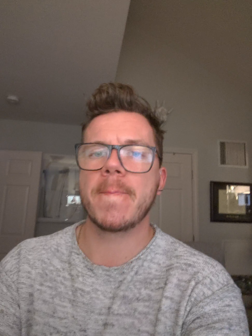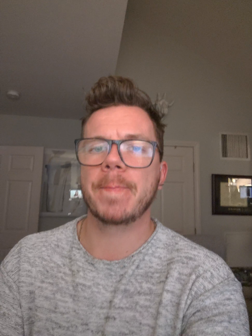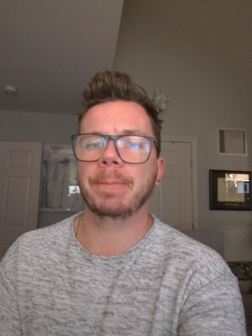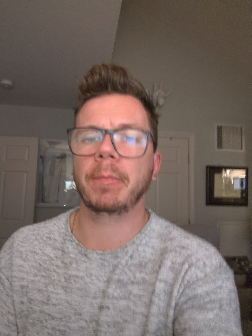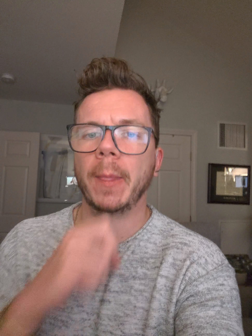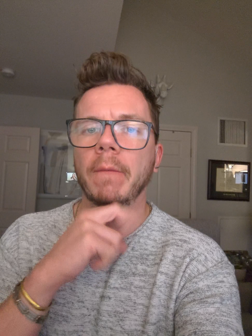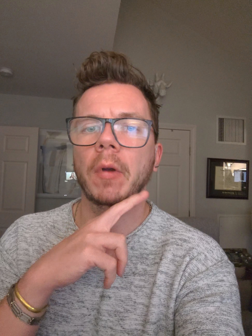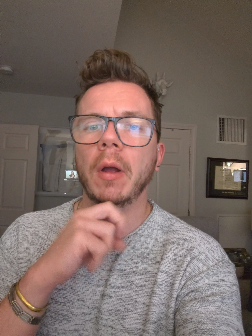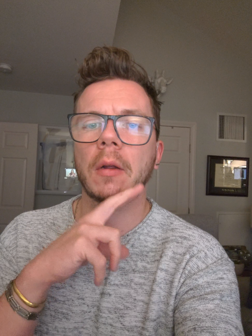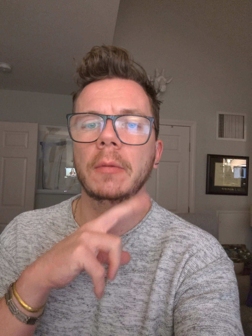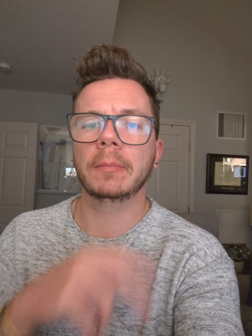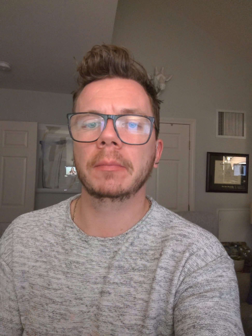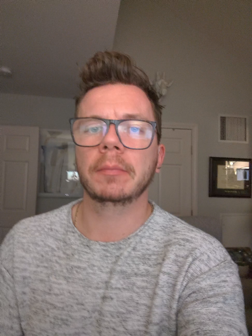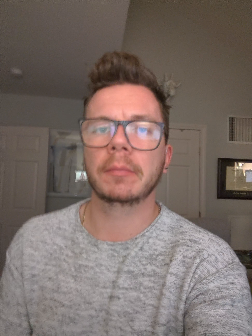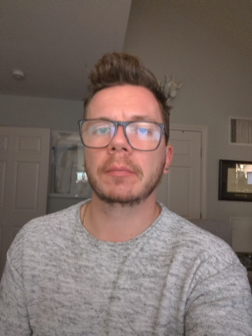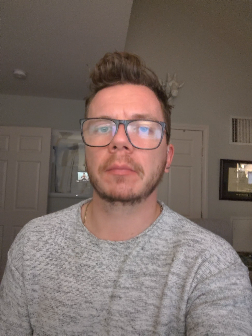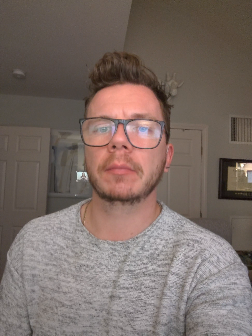frog